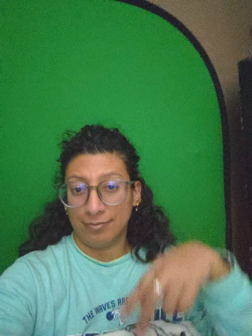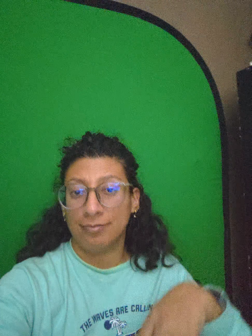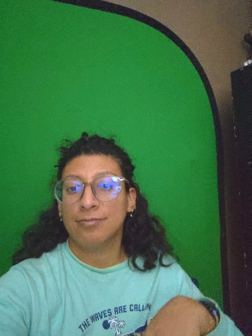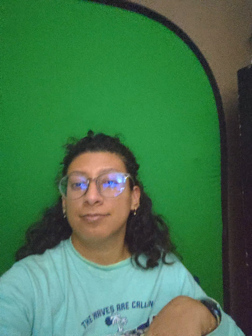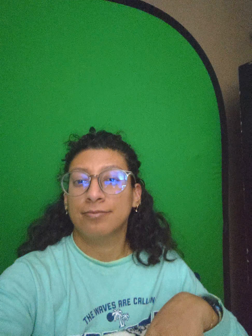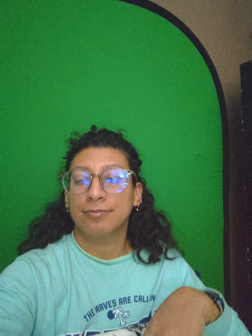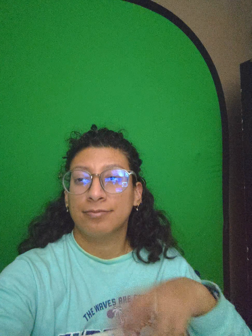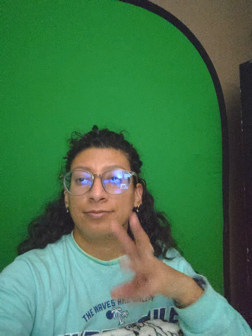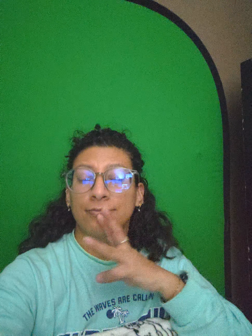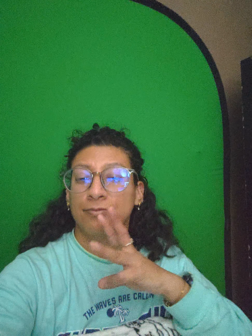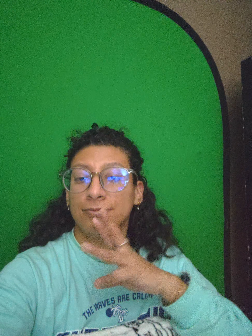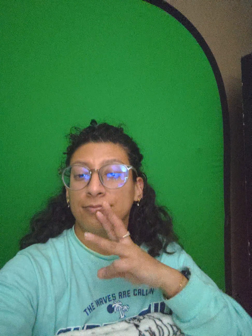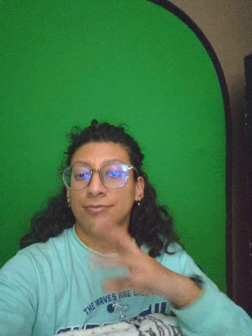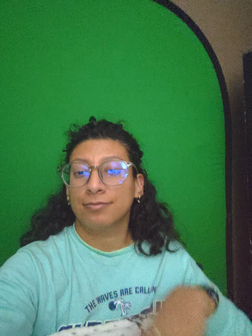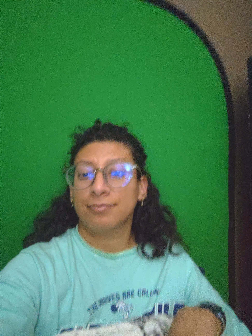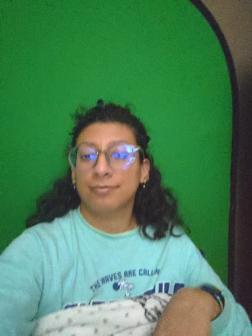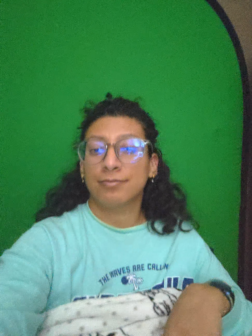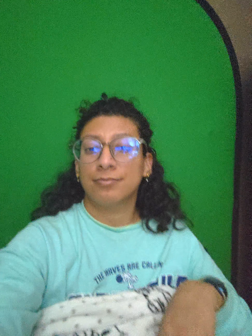water